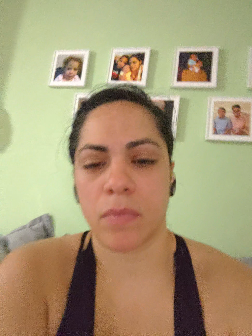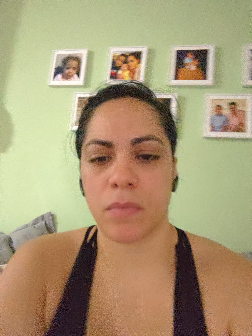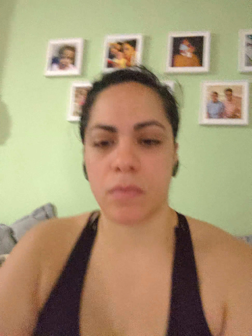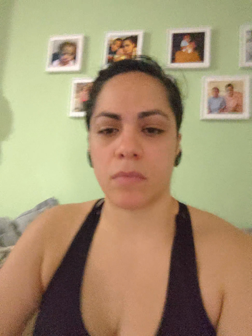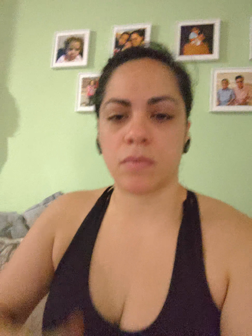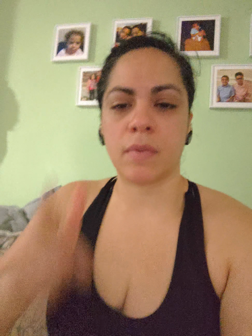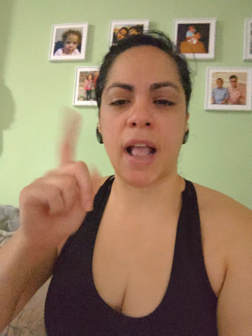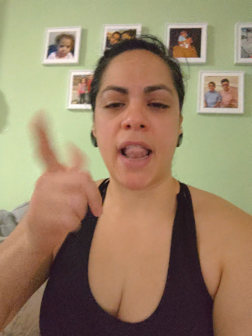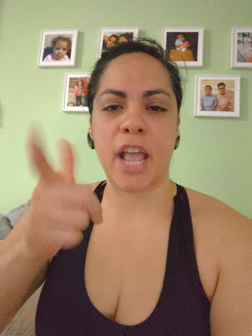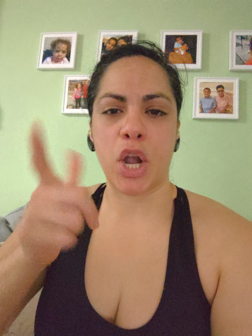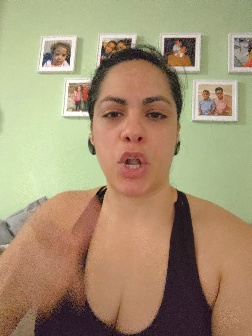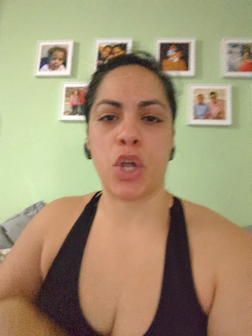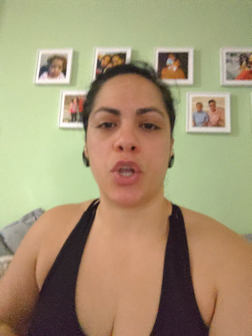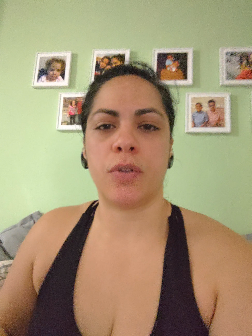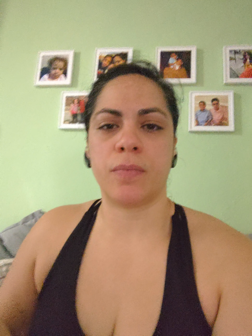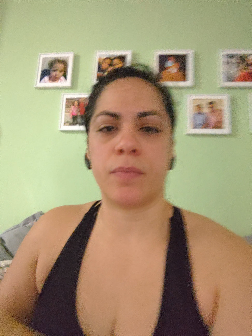later